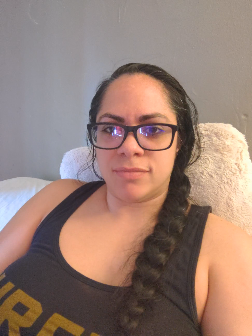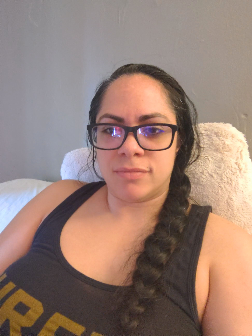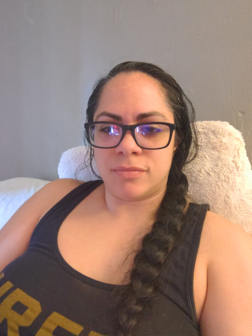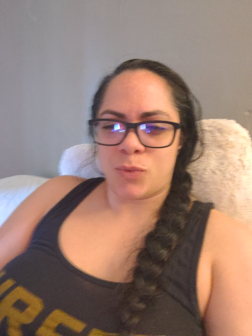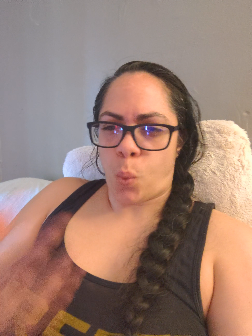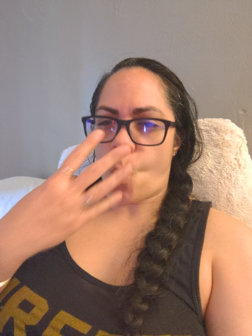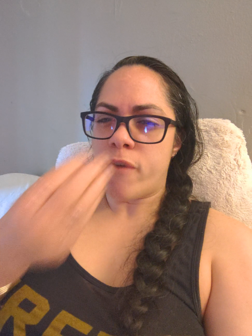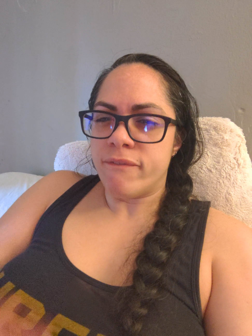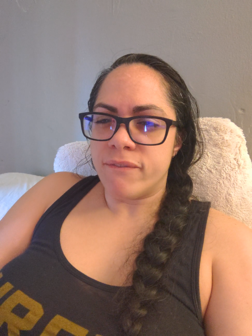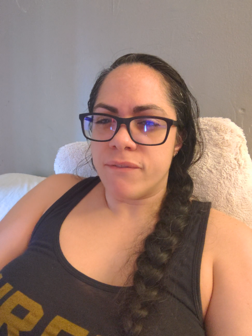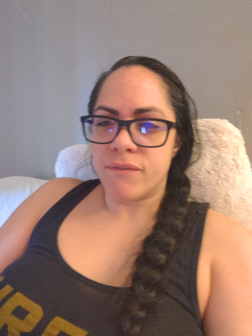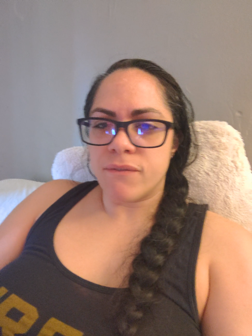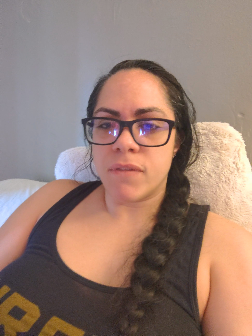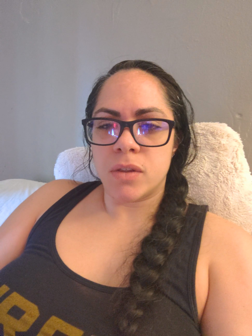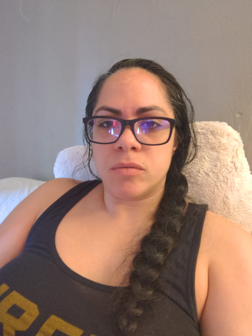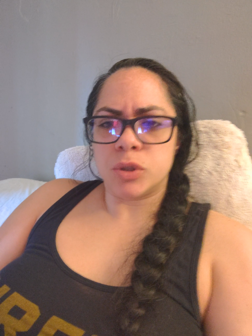wolf